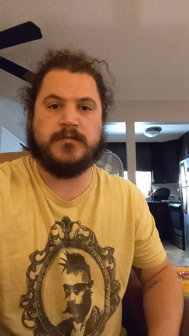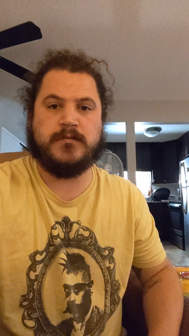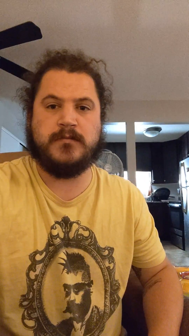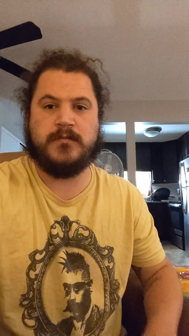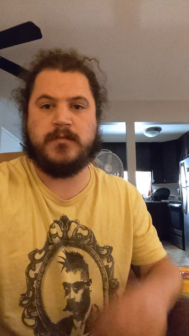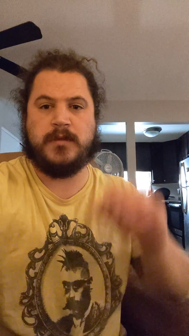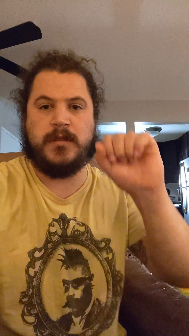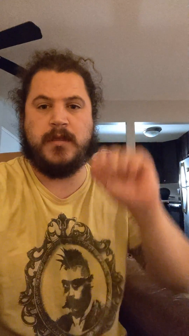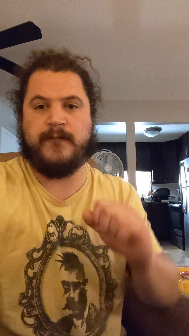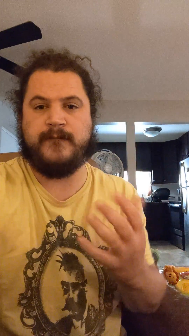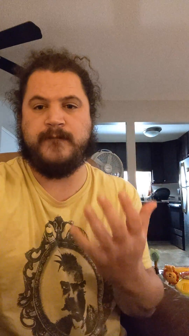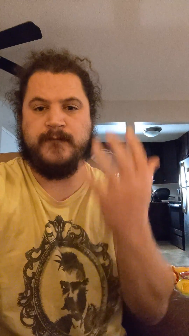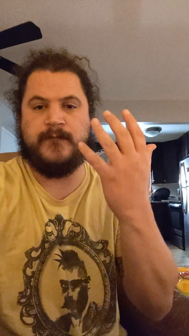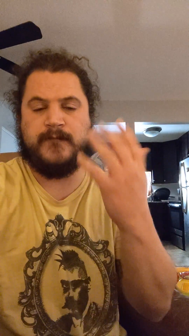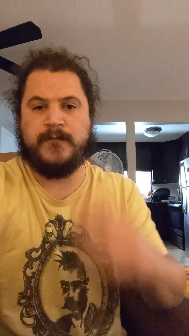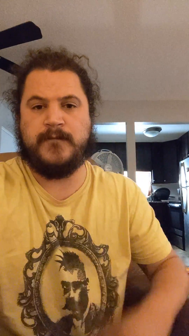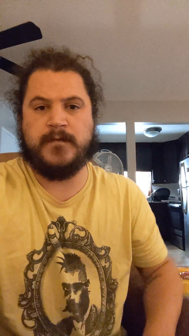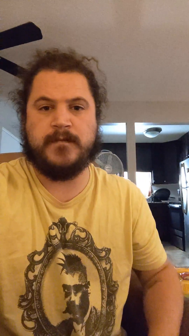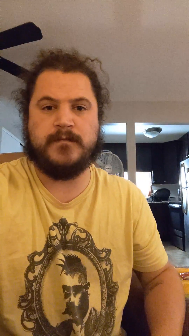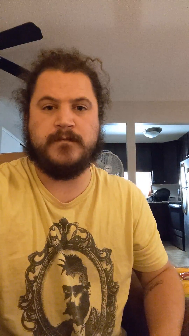gloves